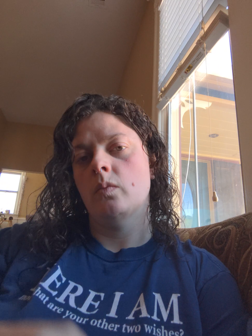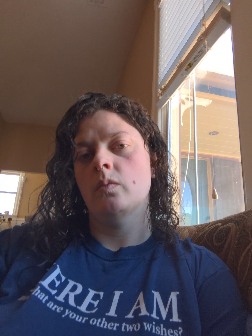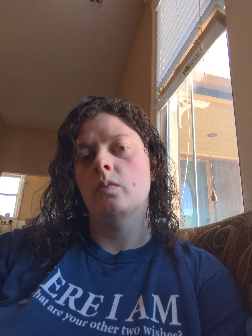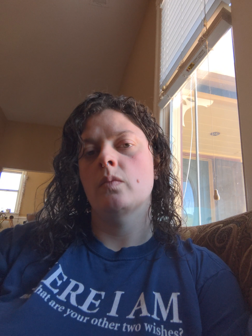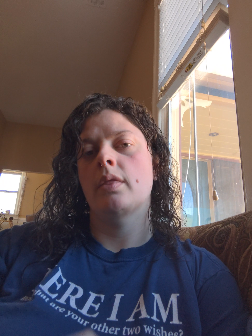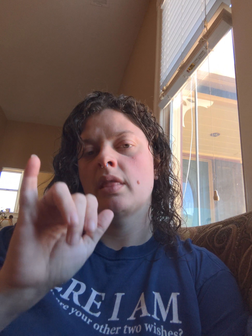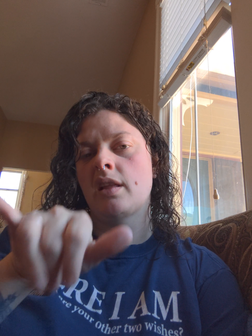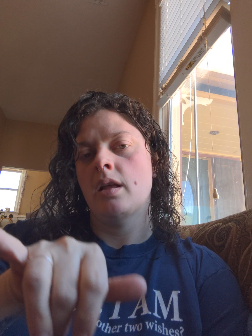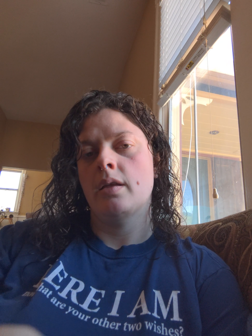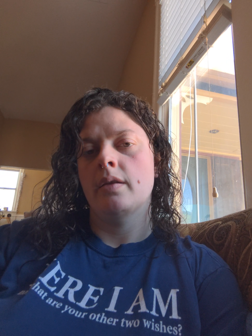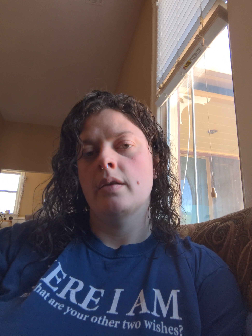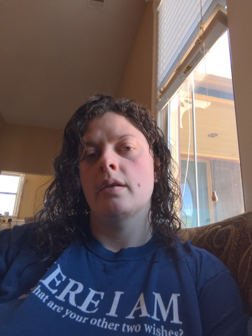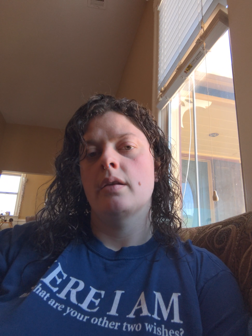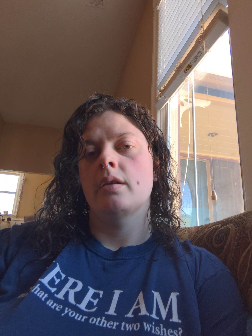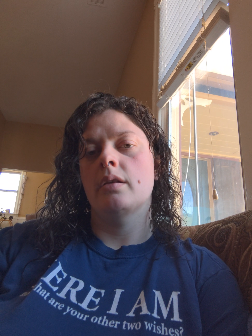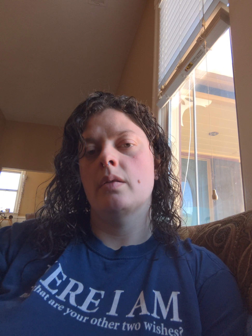that